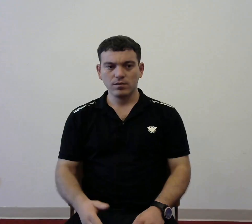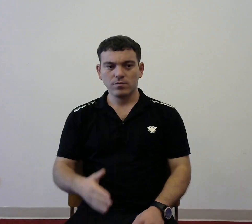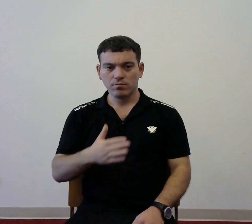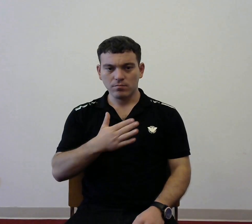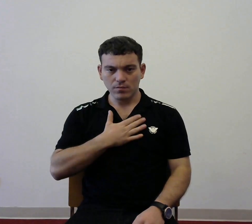mən